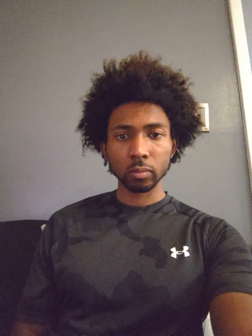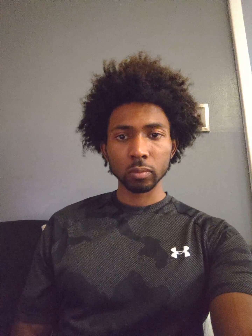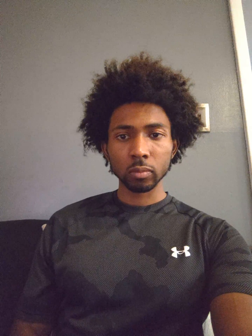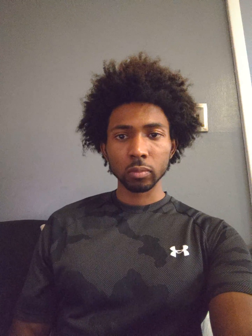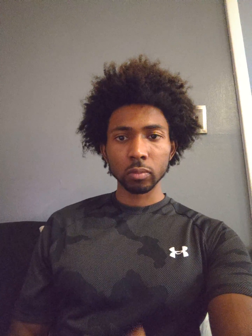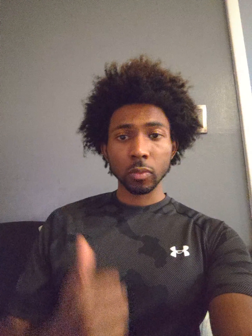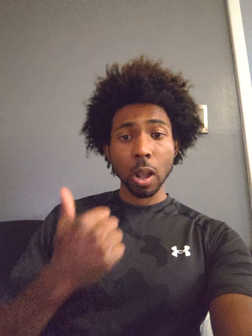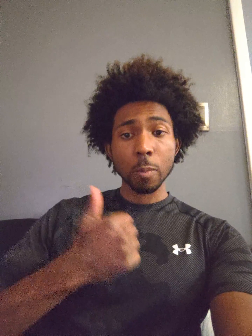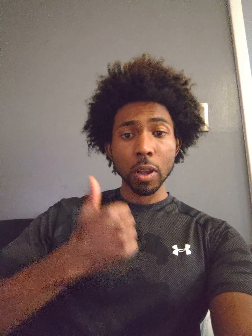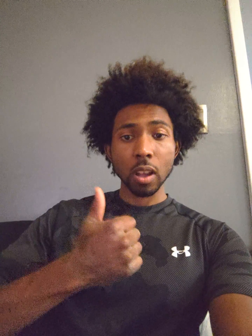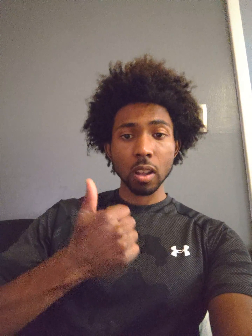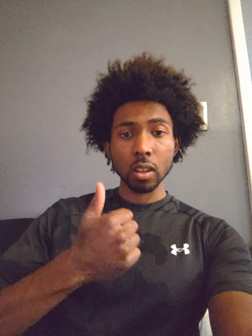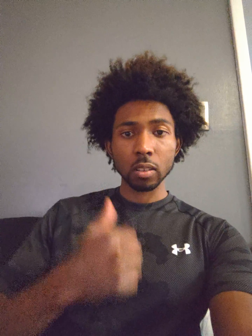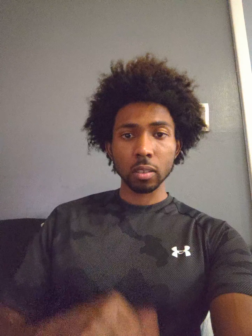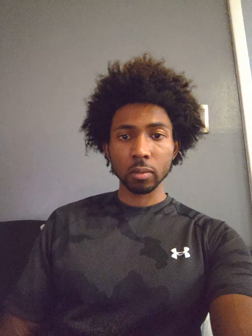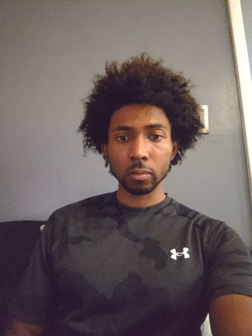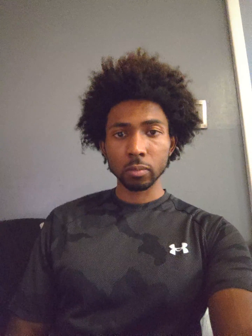help